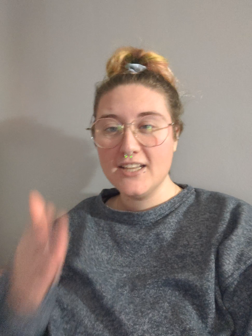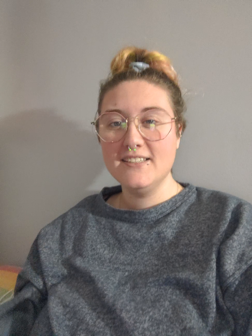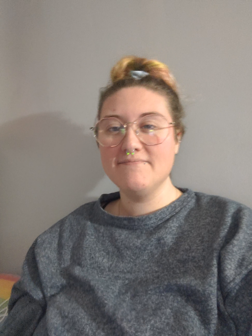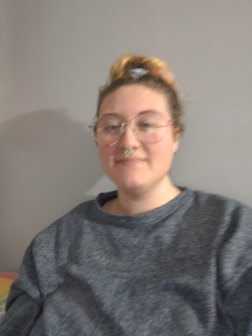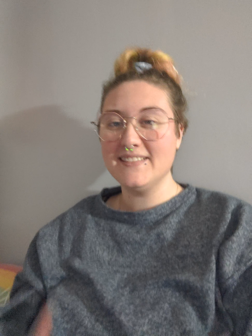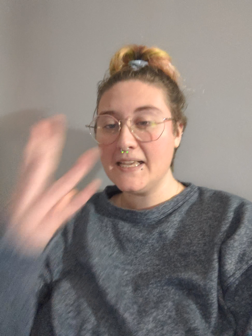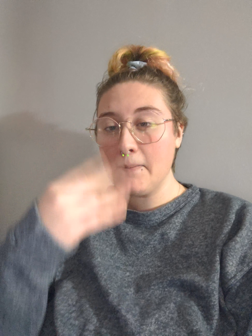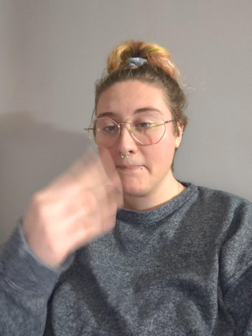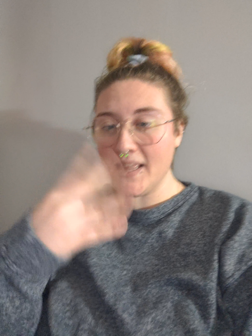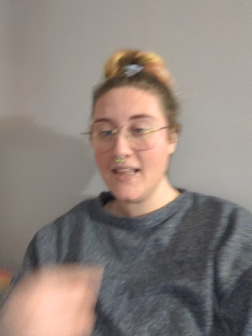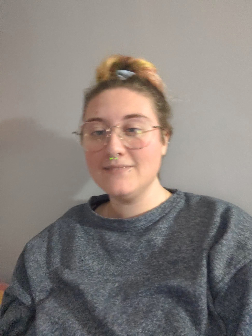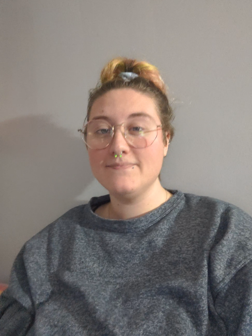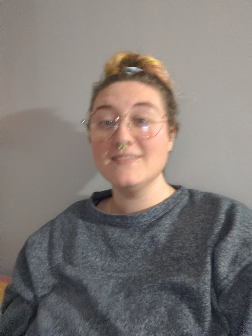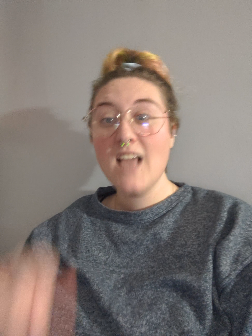sleepy